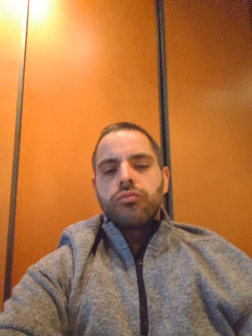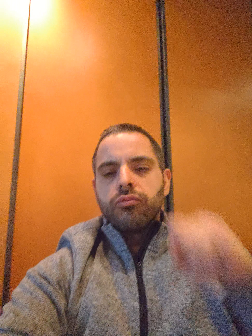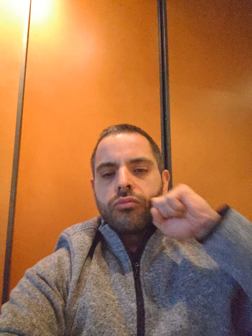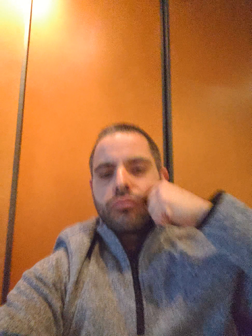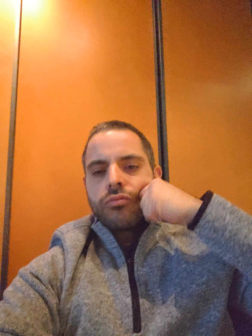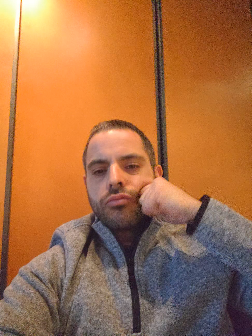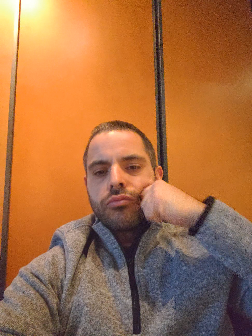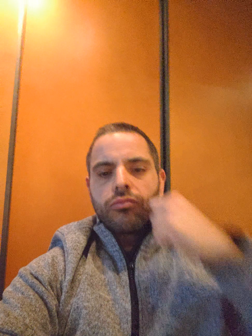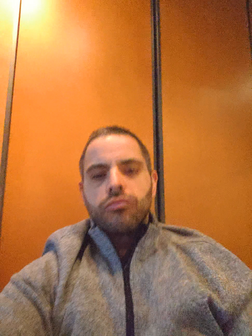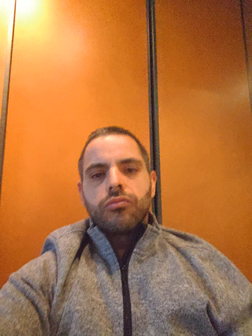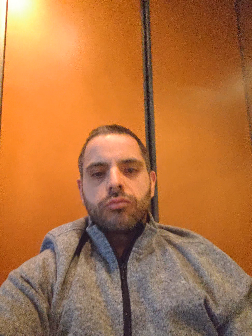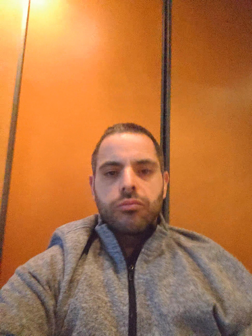apple